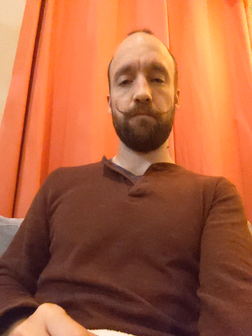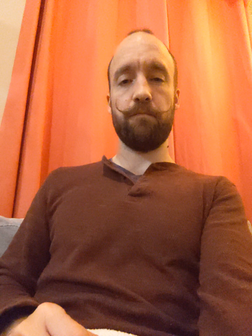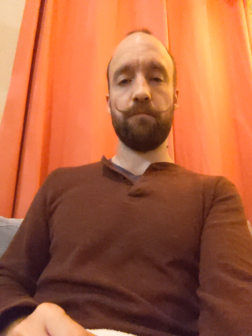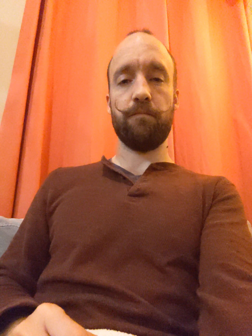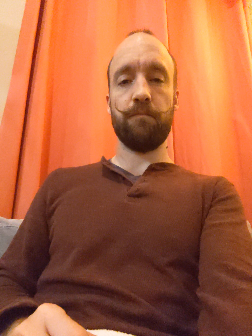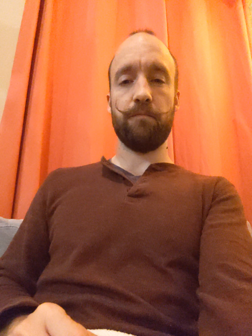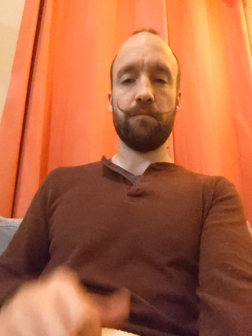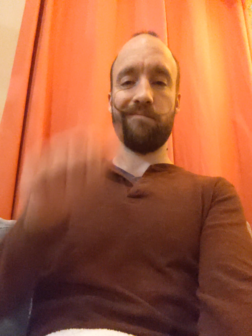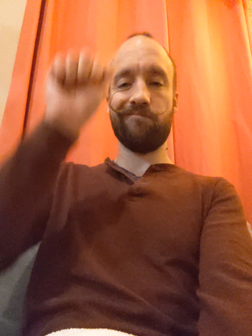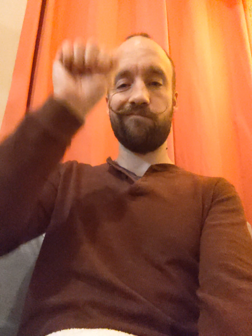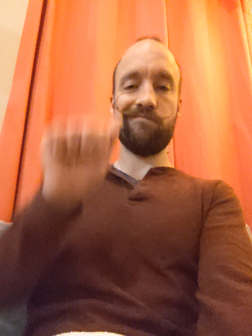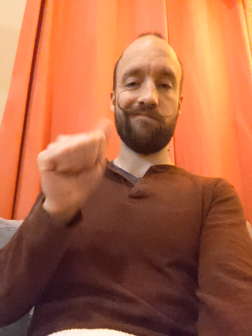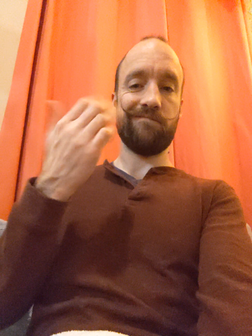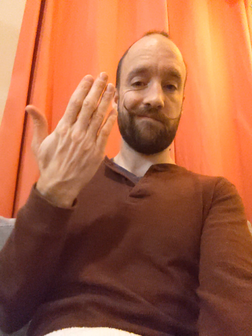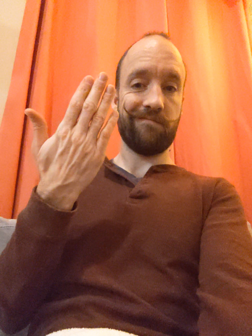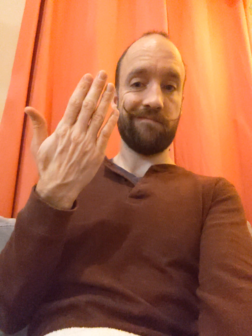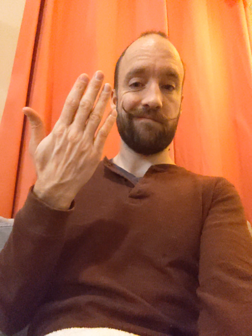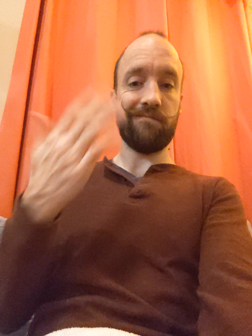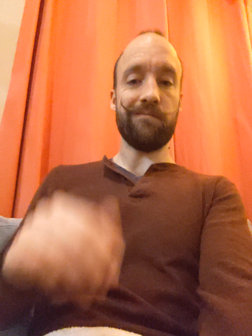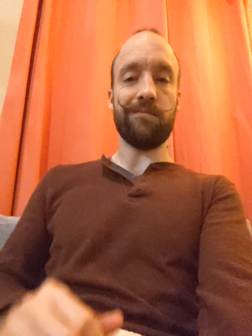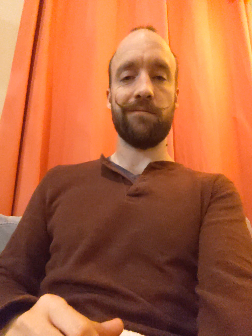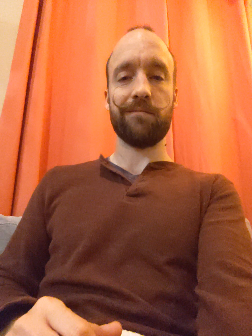mitten